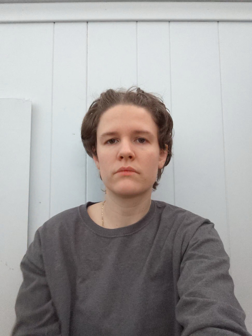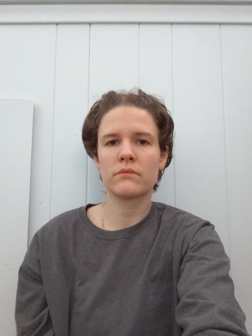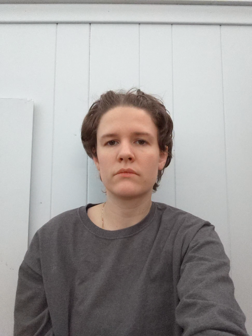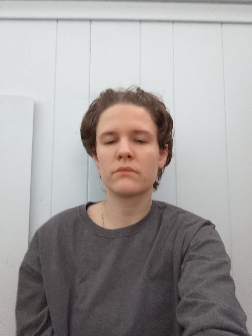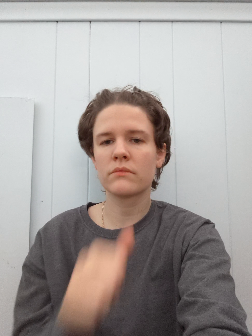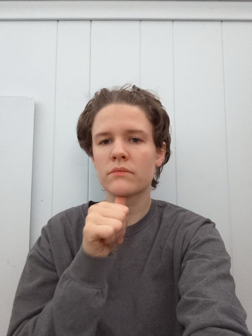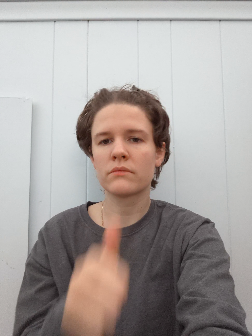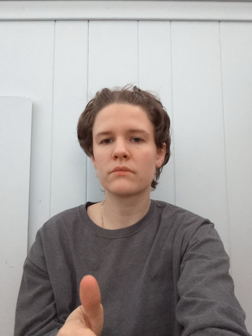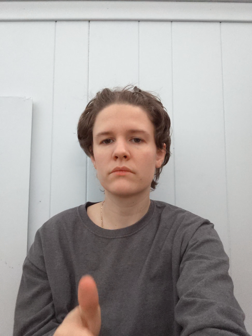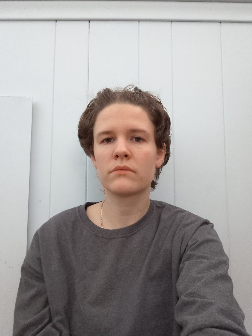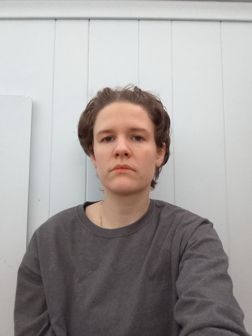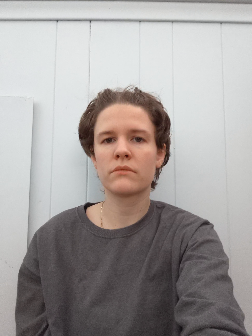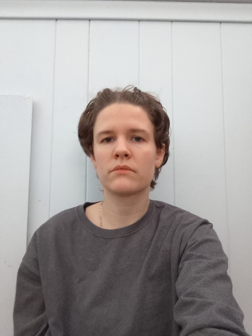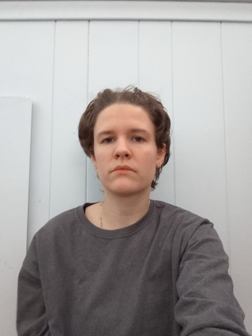not